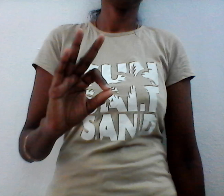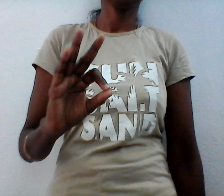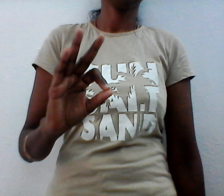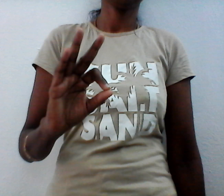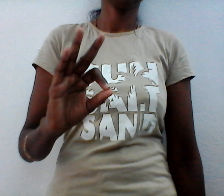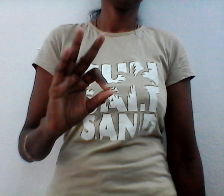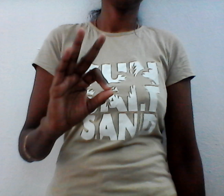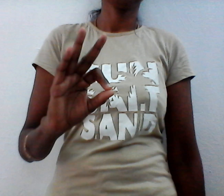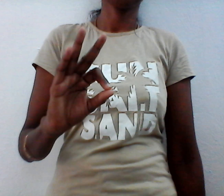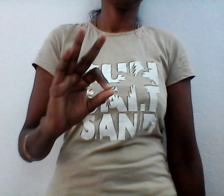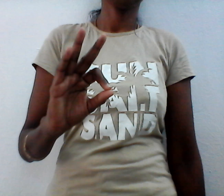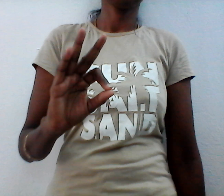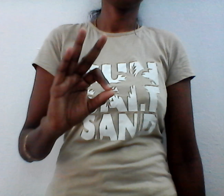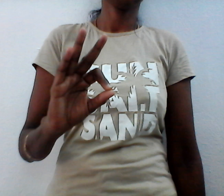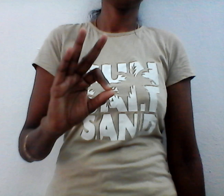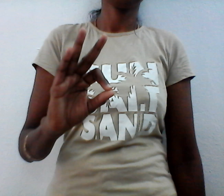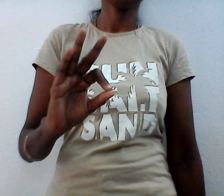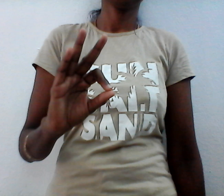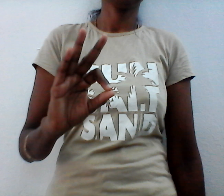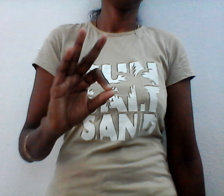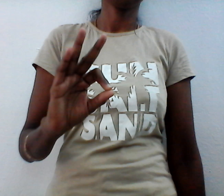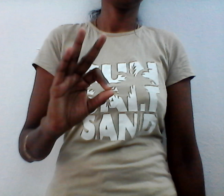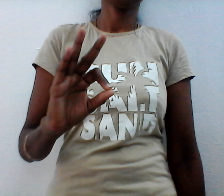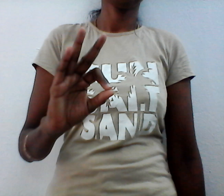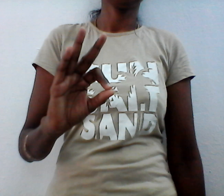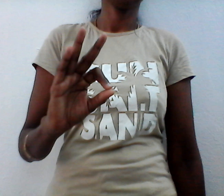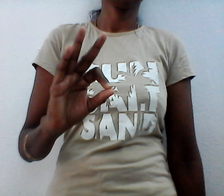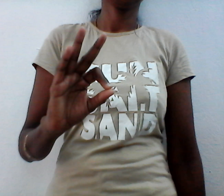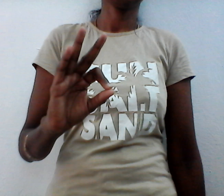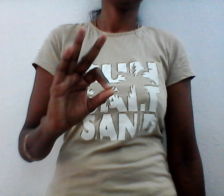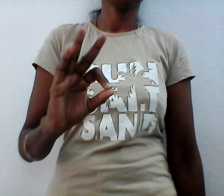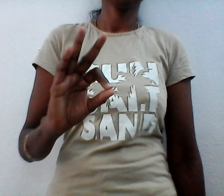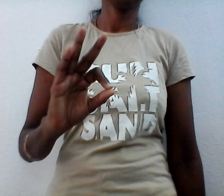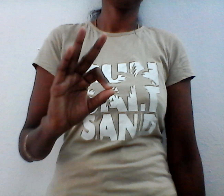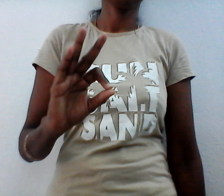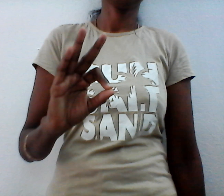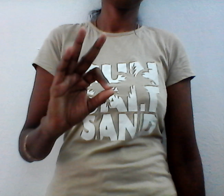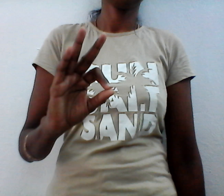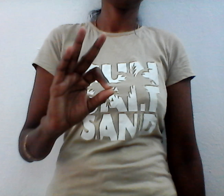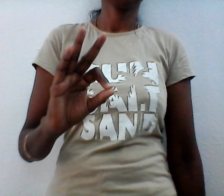ഒ